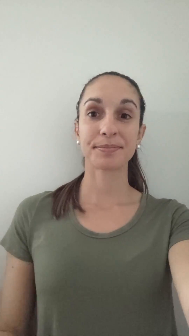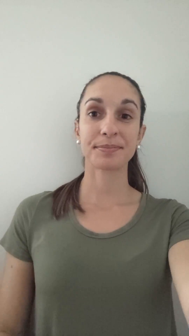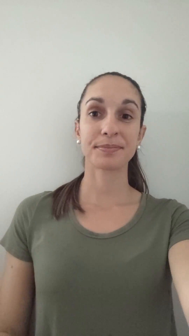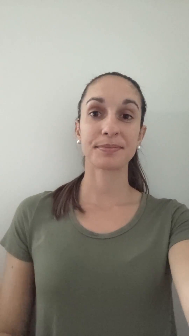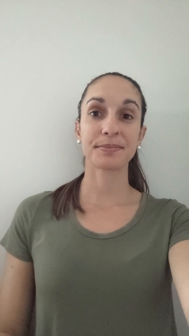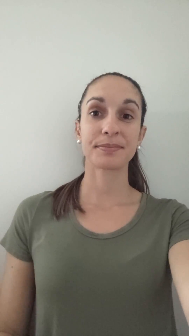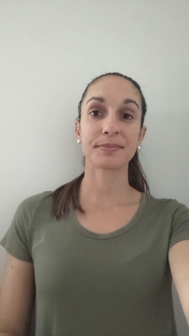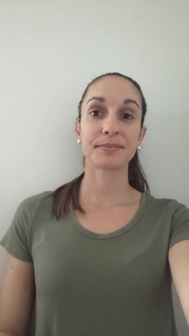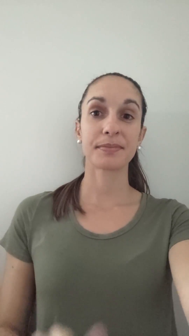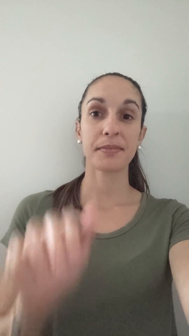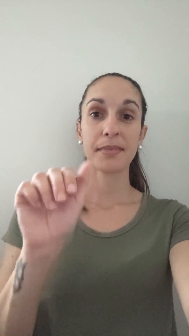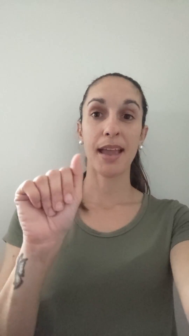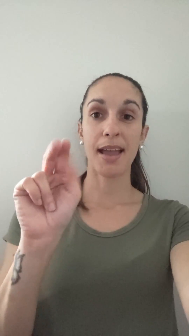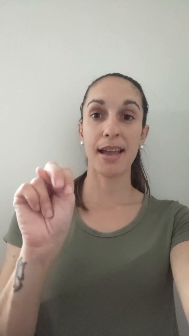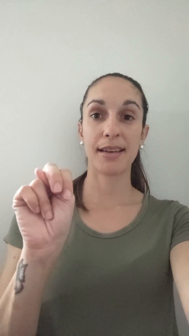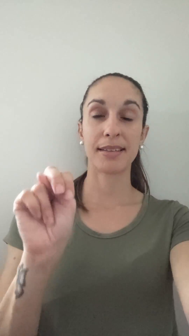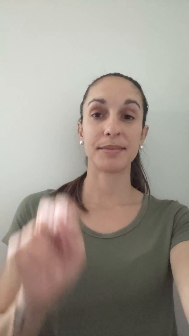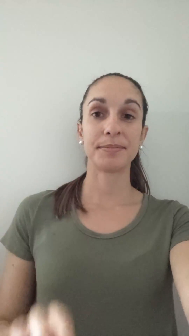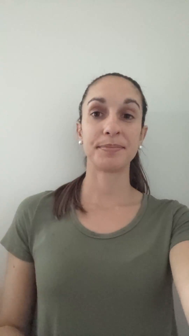an